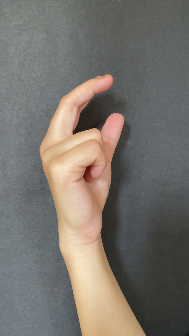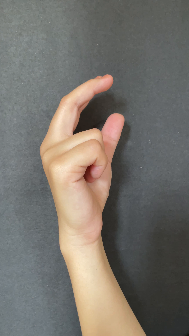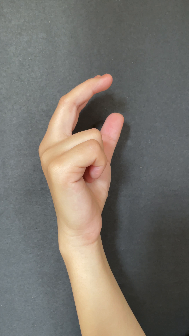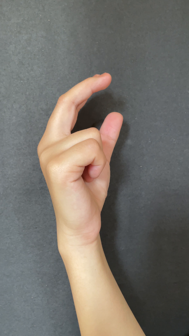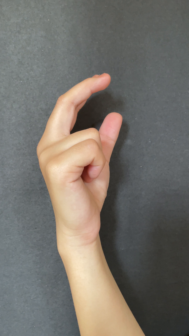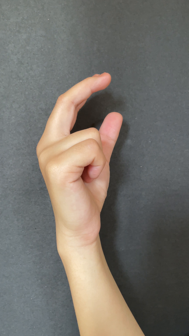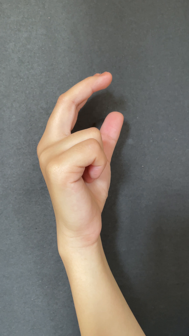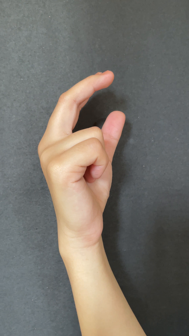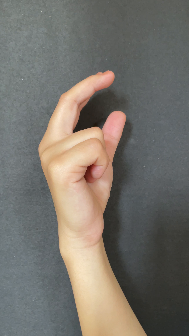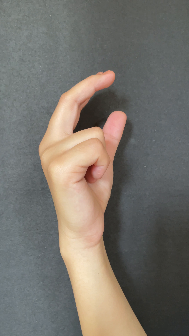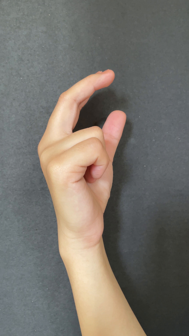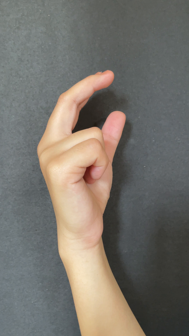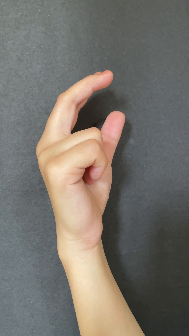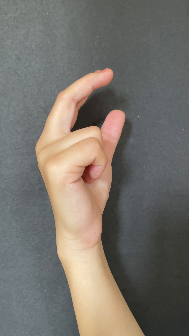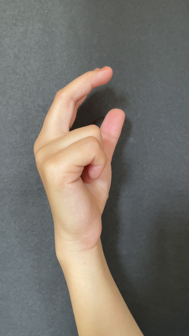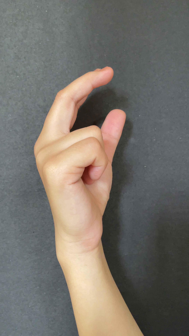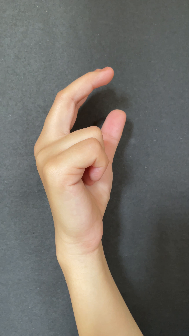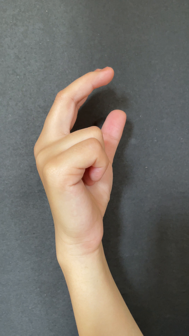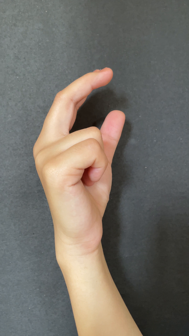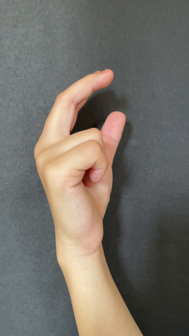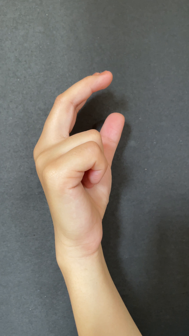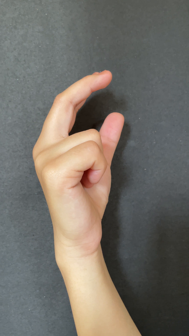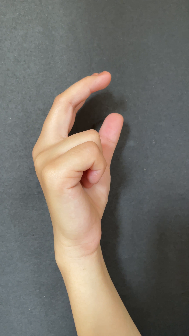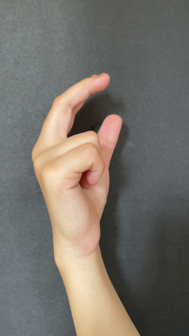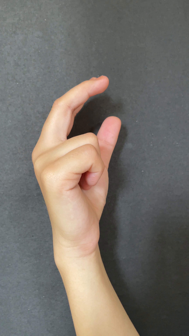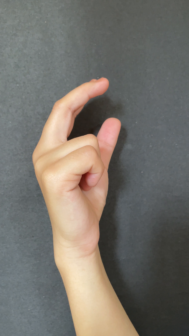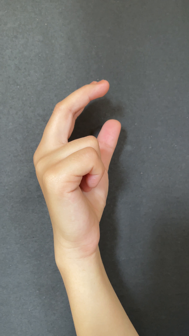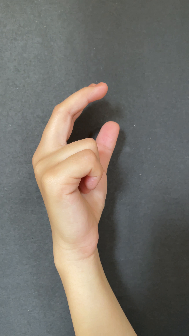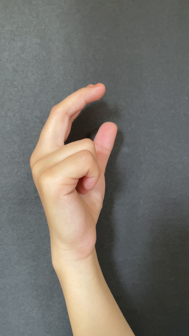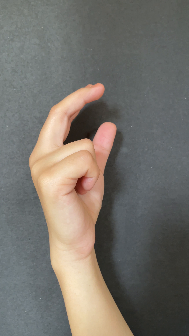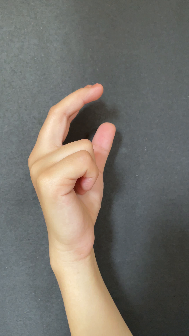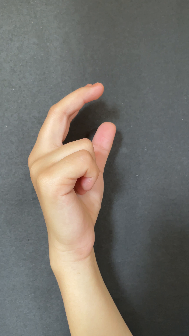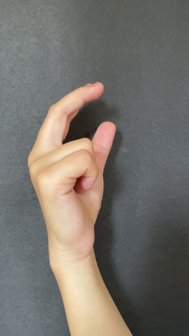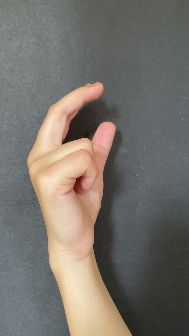द